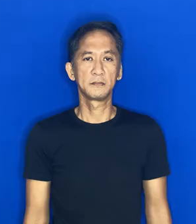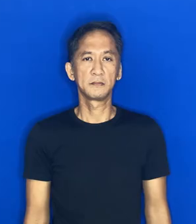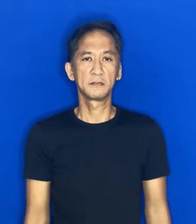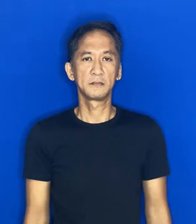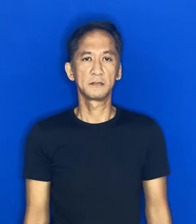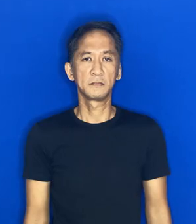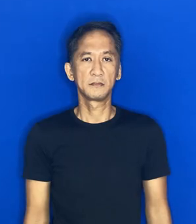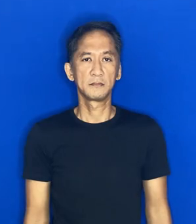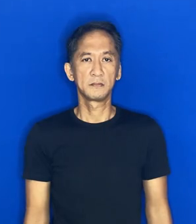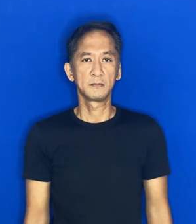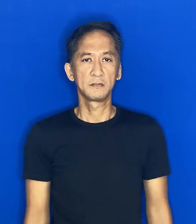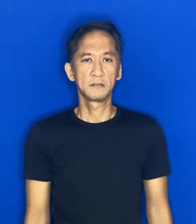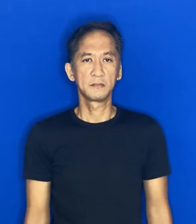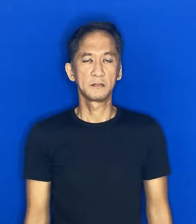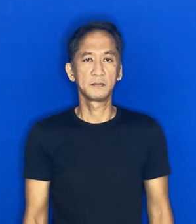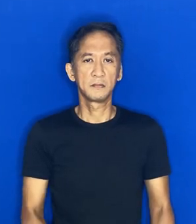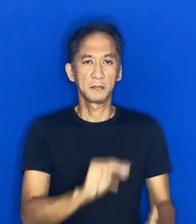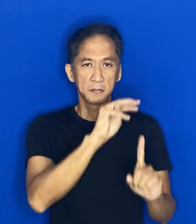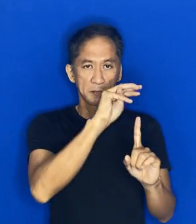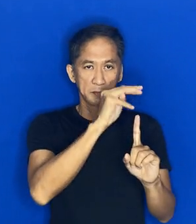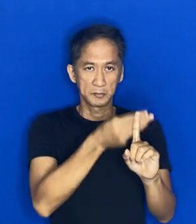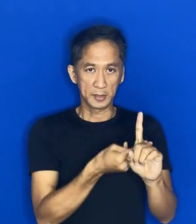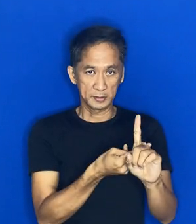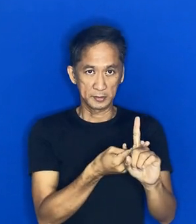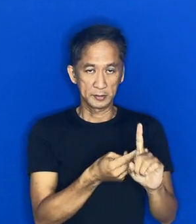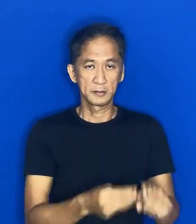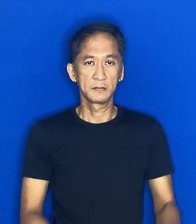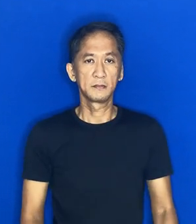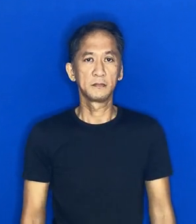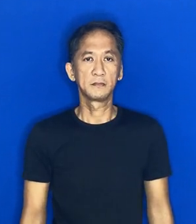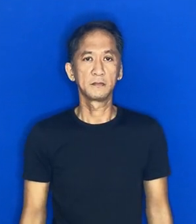march